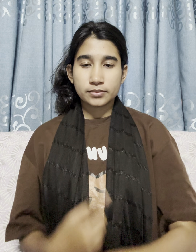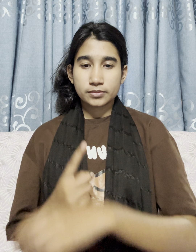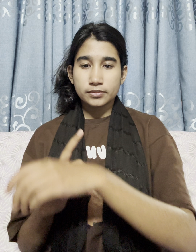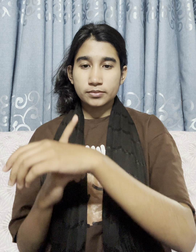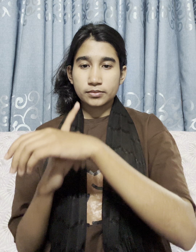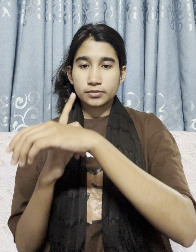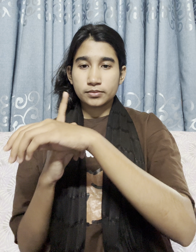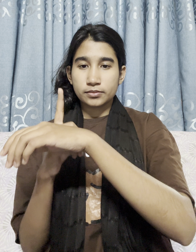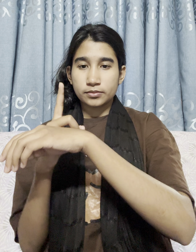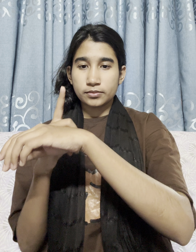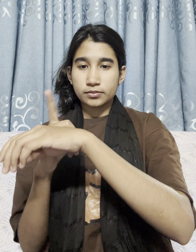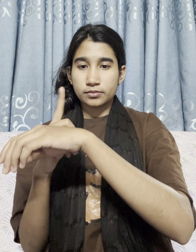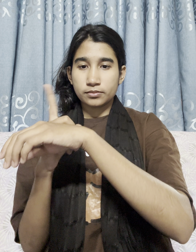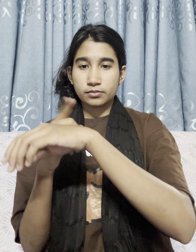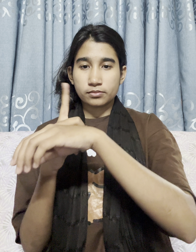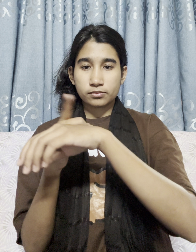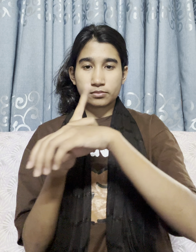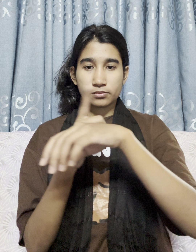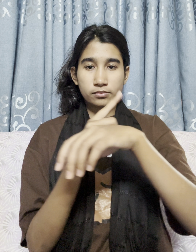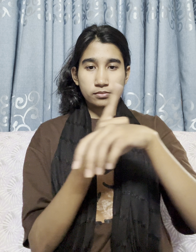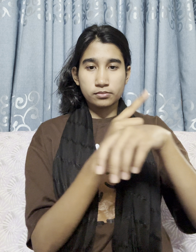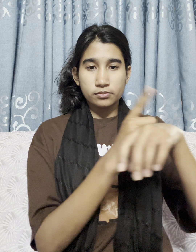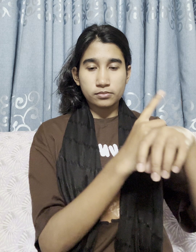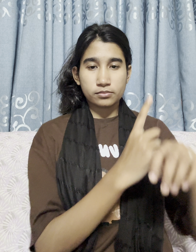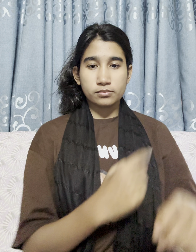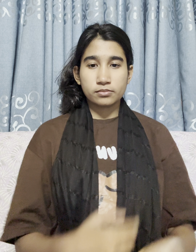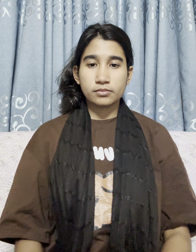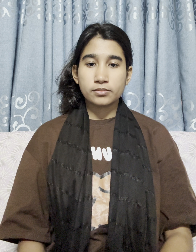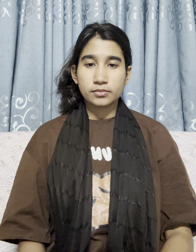হেলিকপ্টার